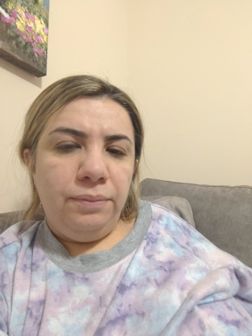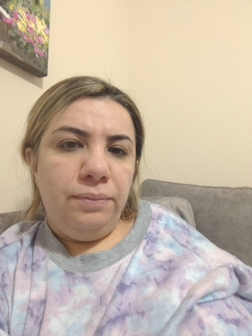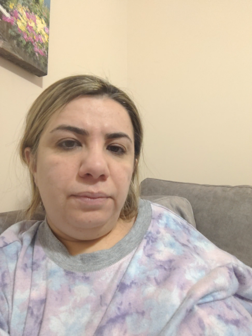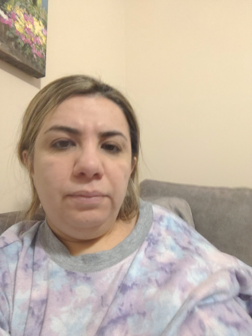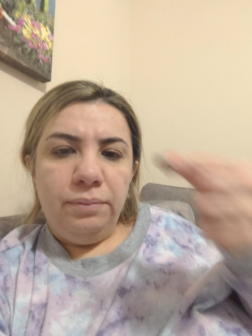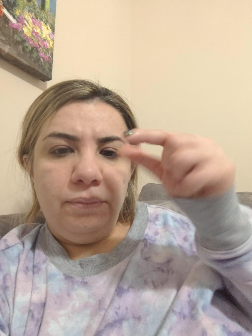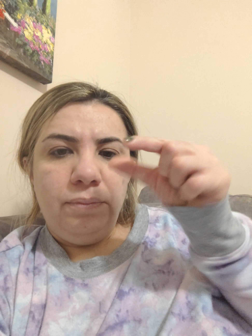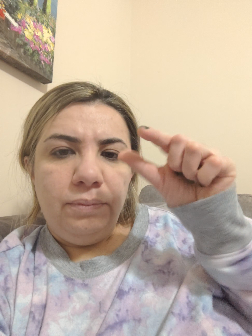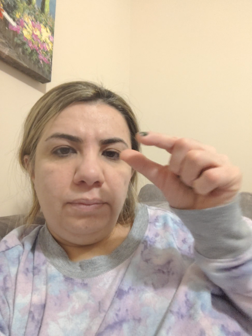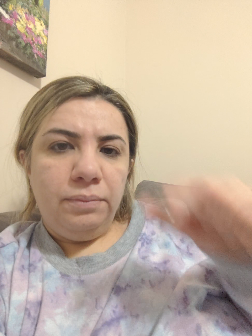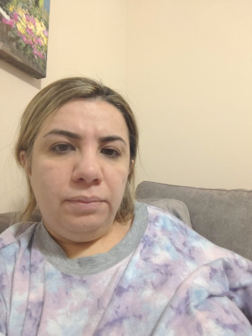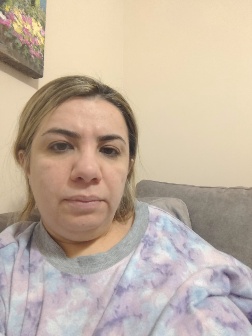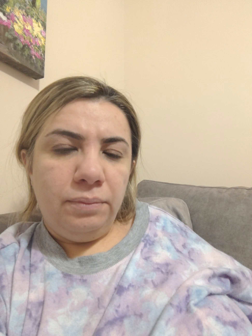green